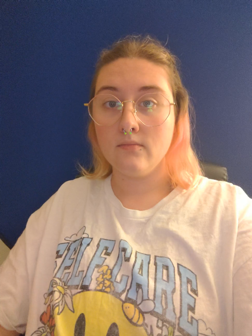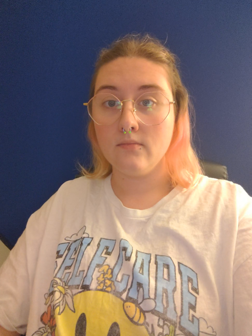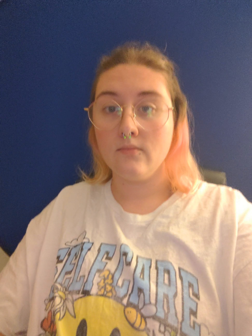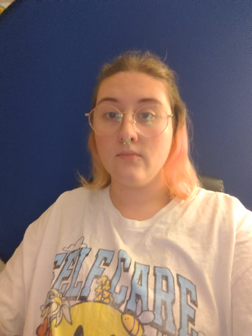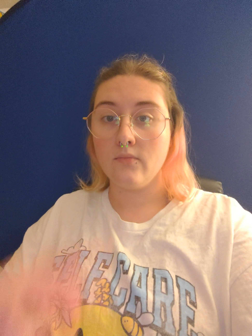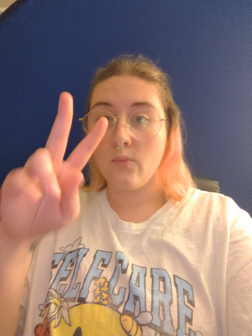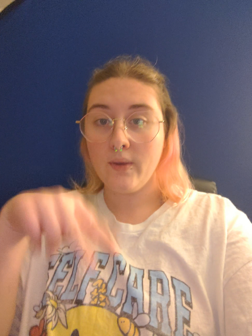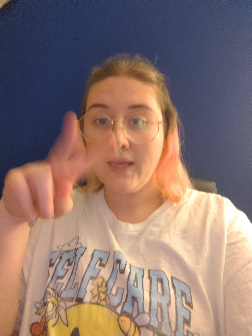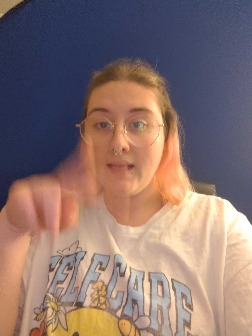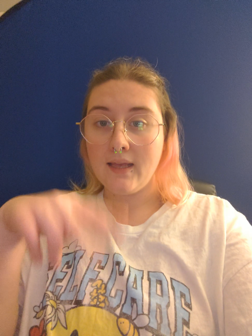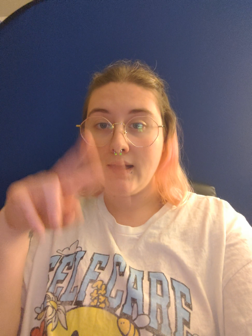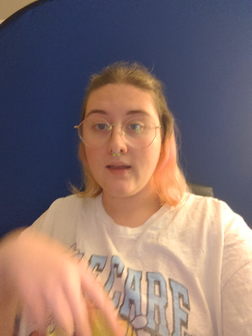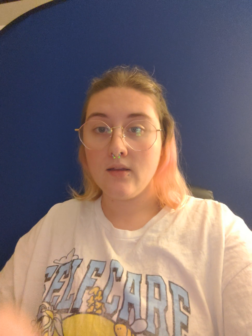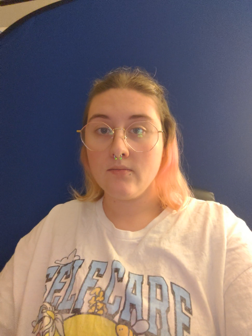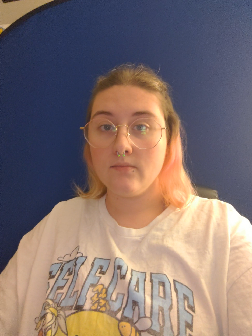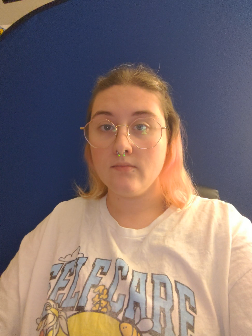read